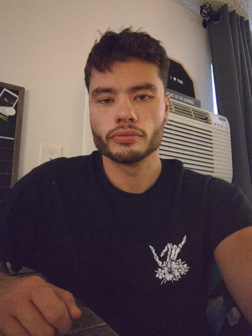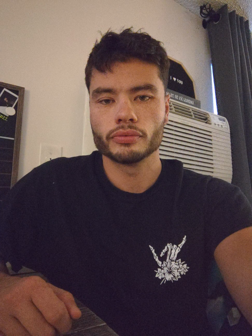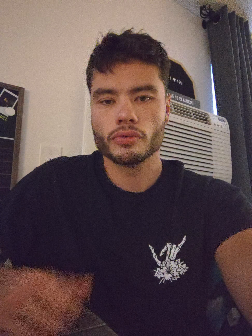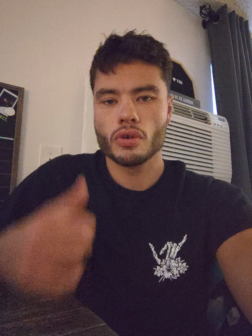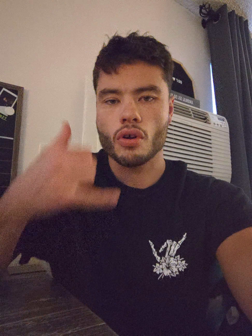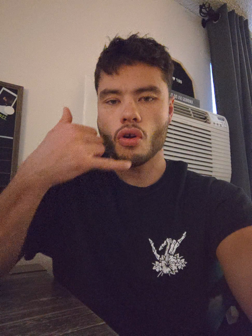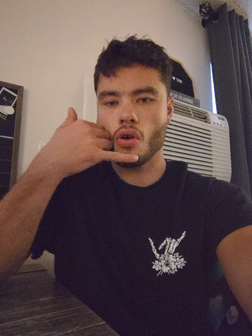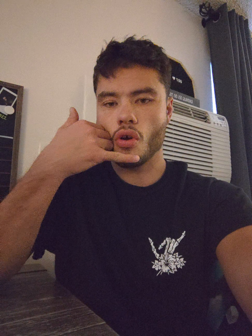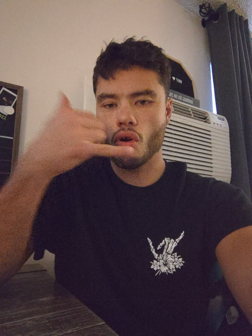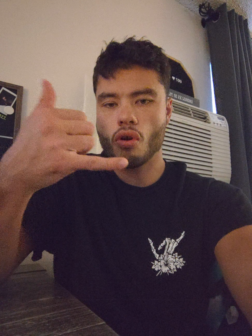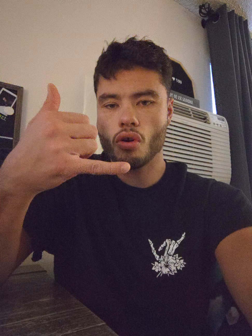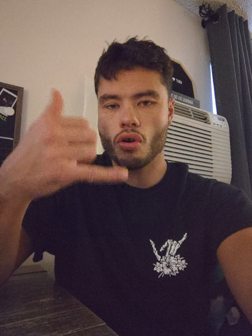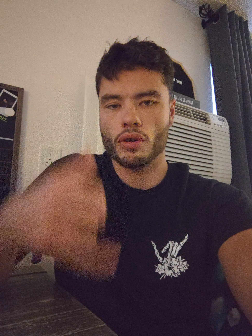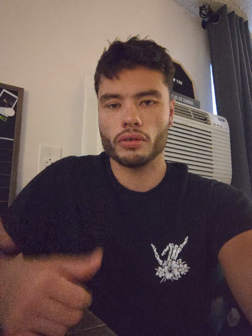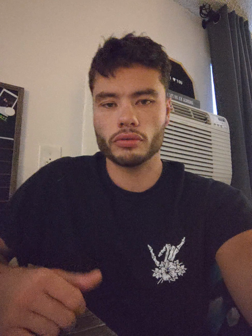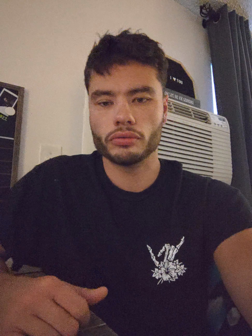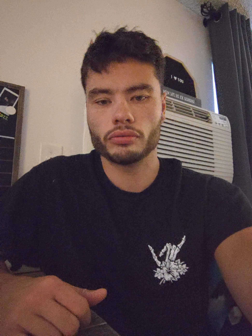call on the phone